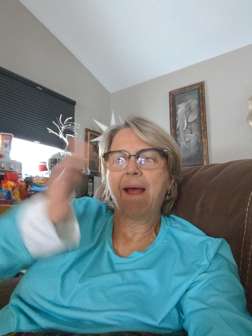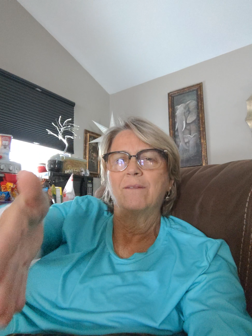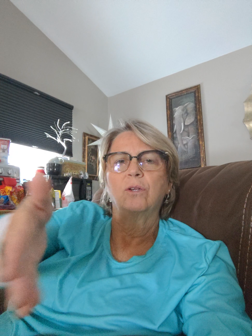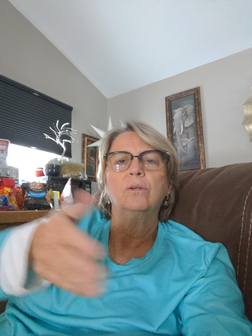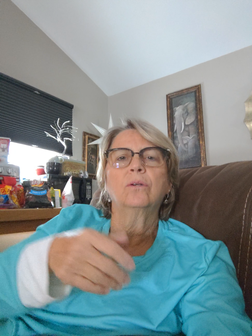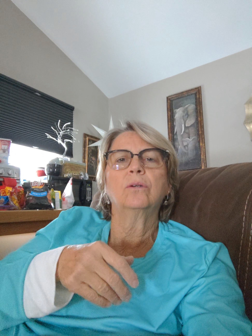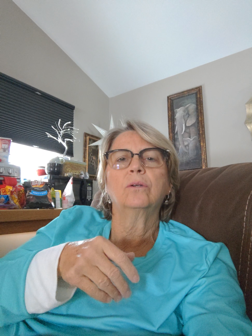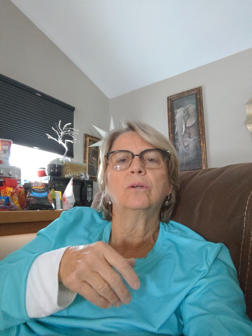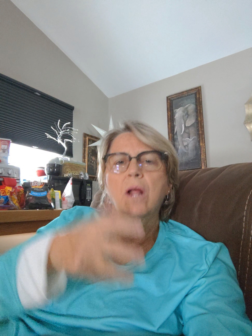after